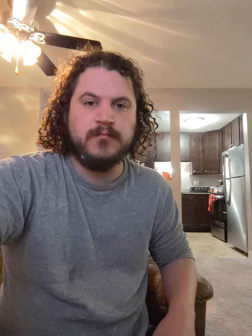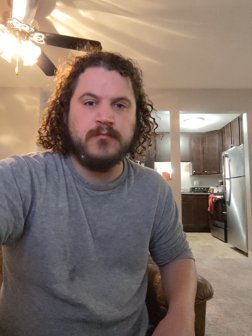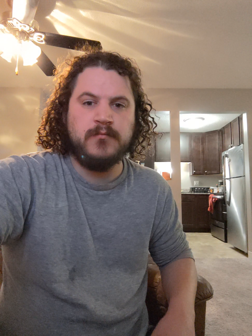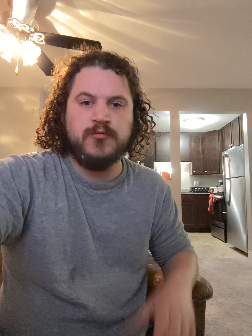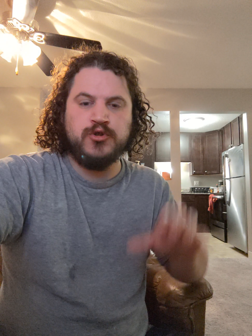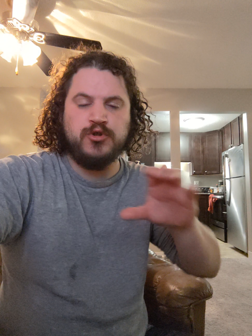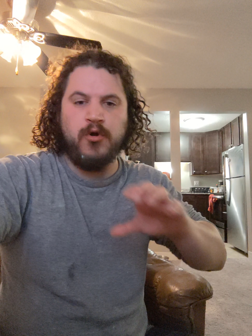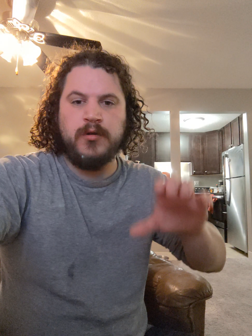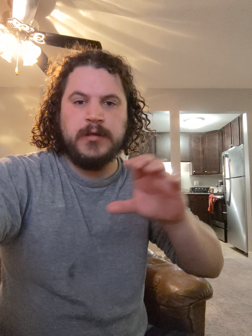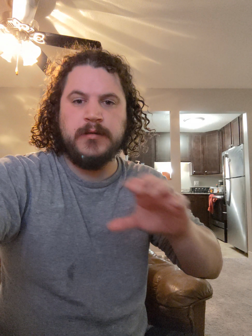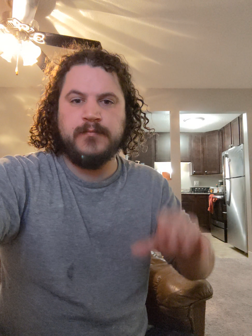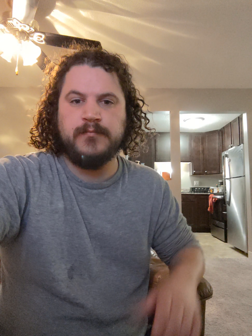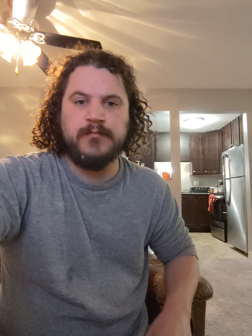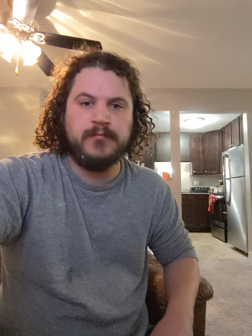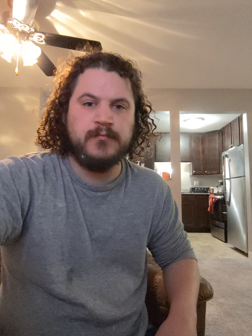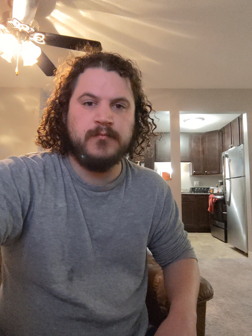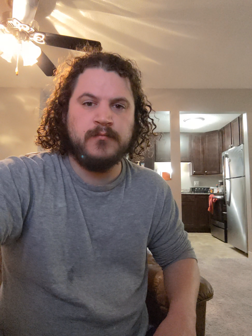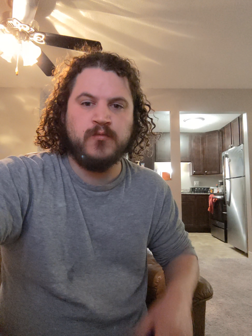chocolate